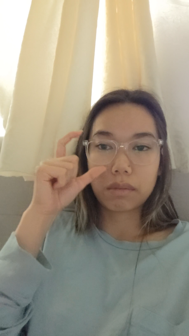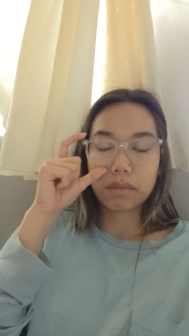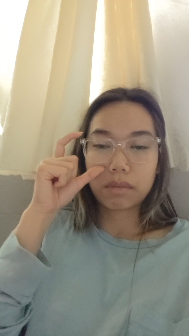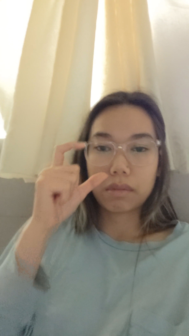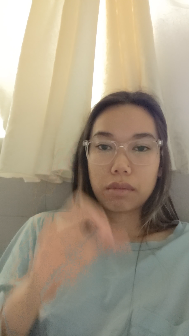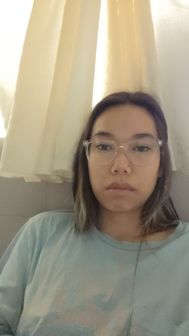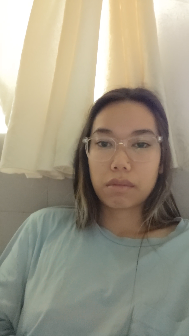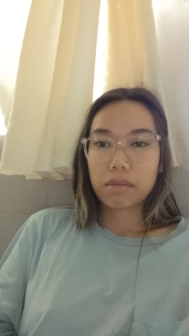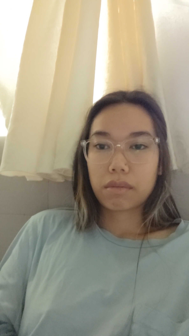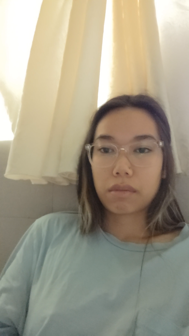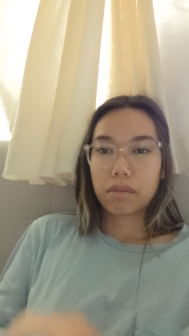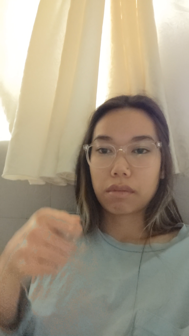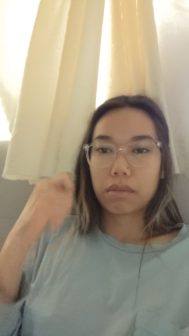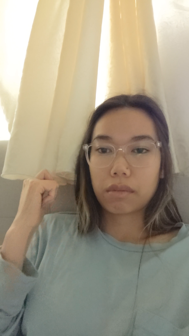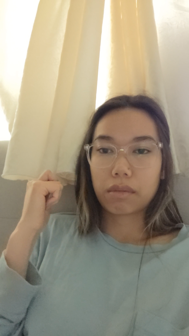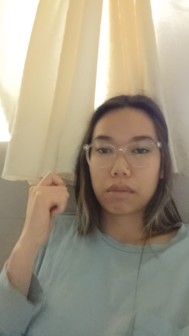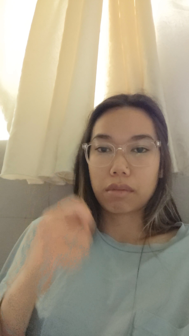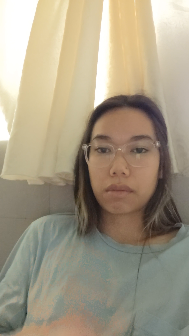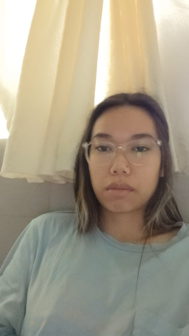pull